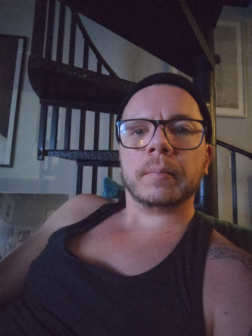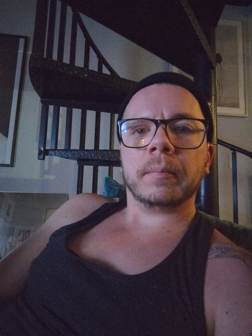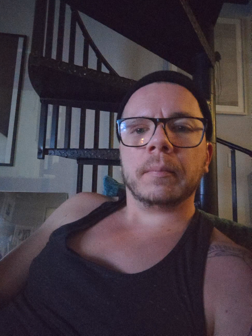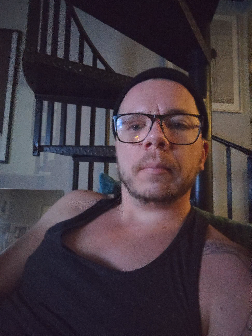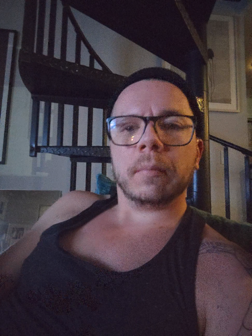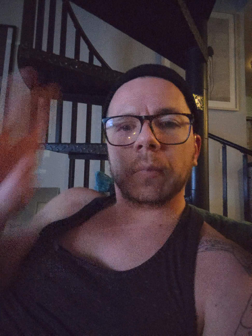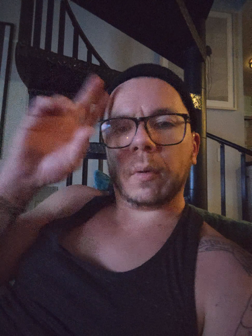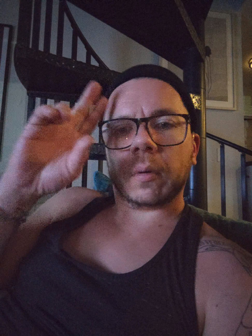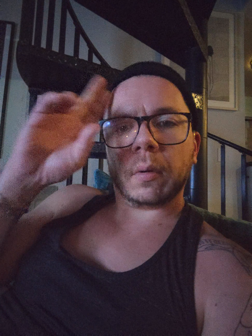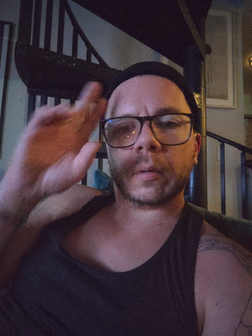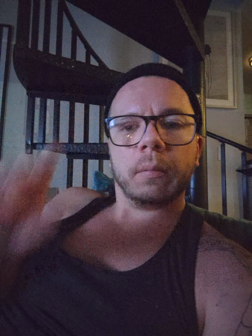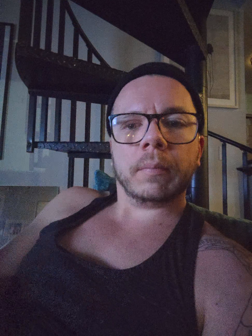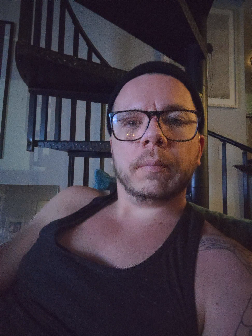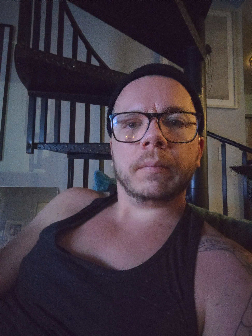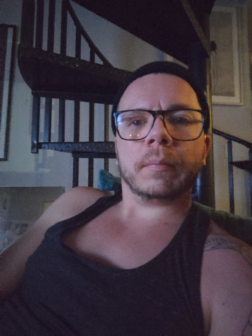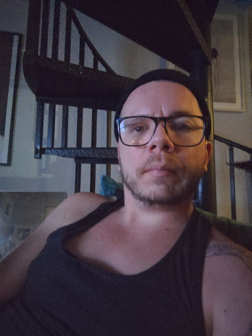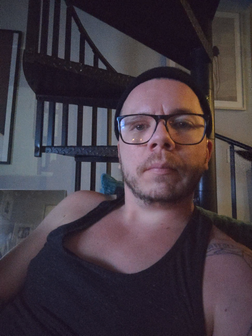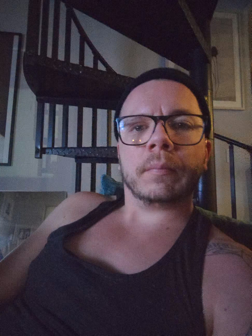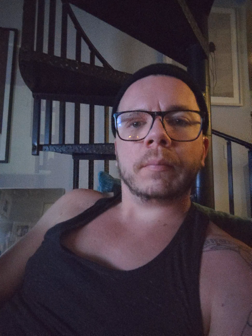uncle